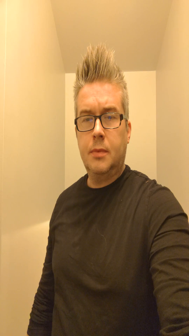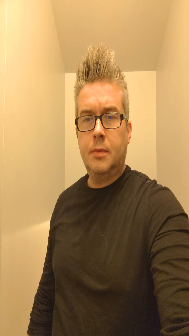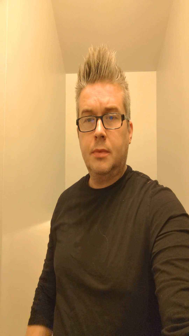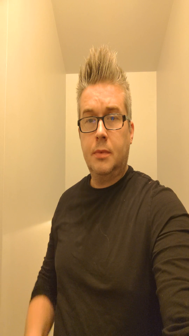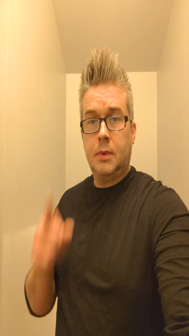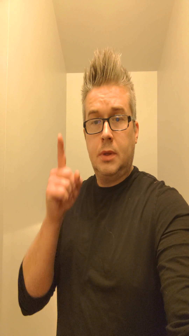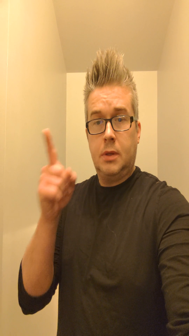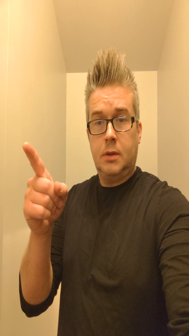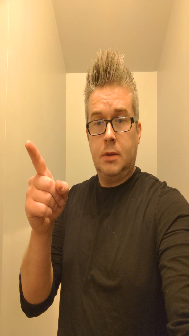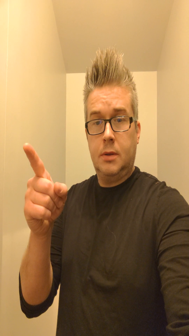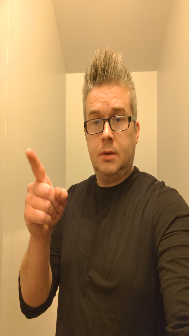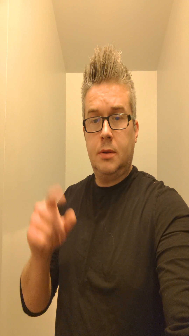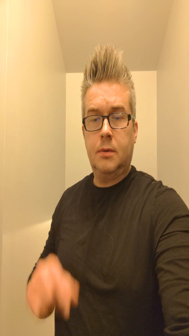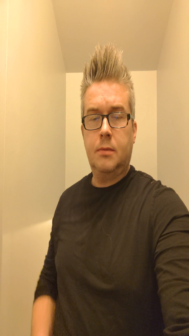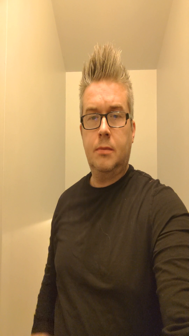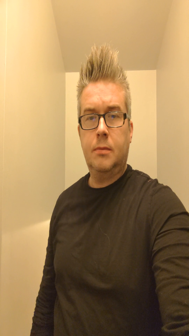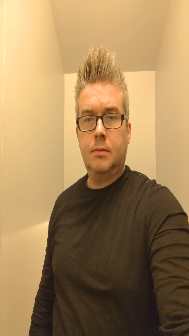he/she/it